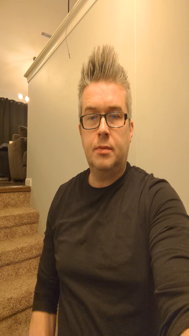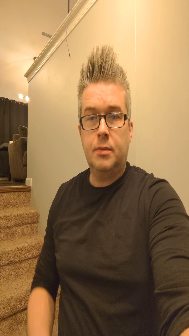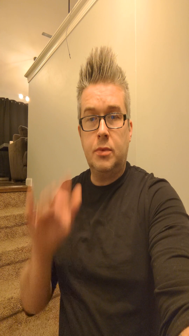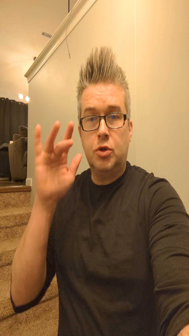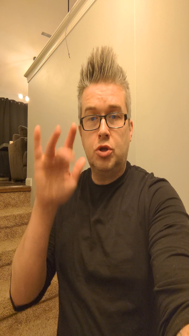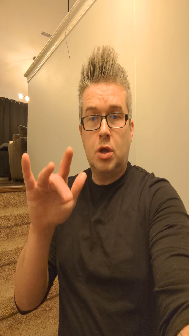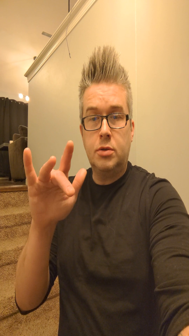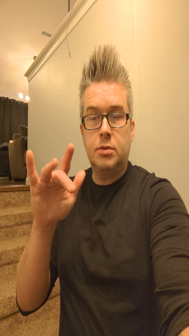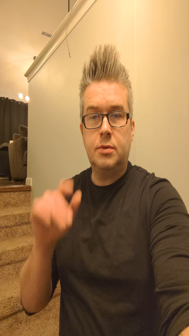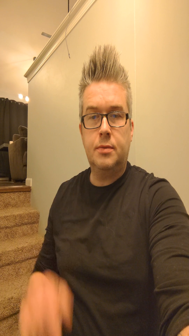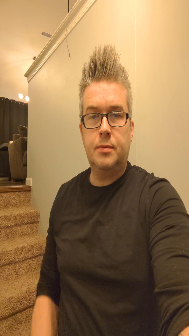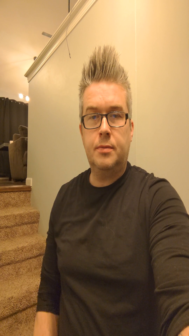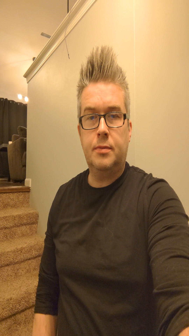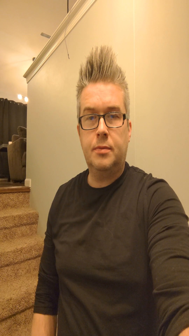touch